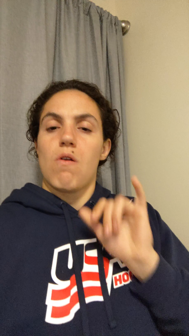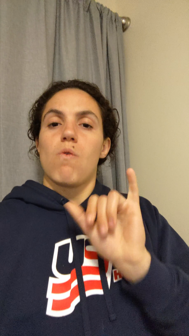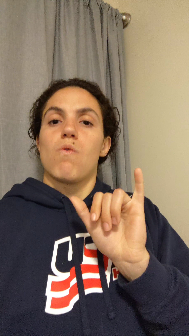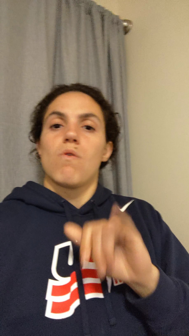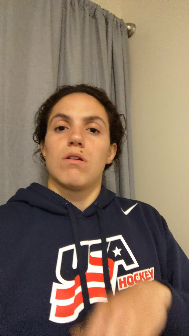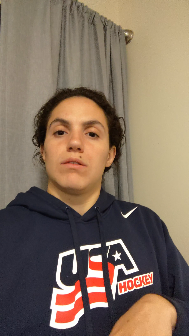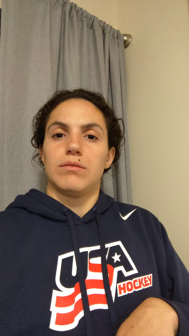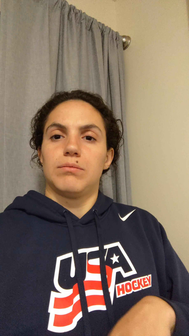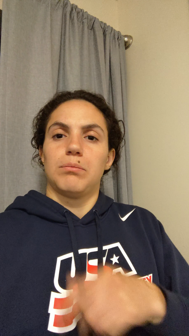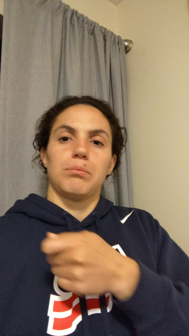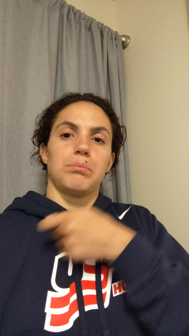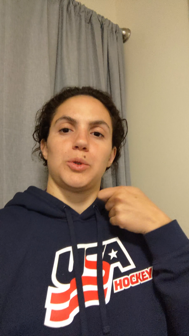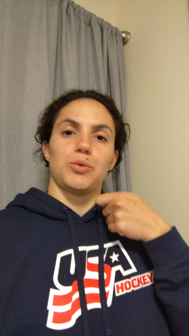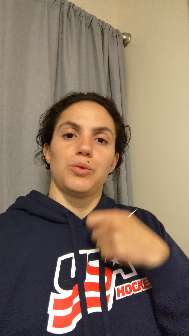pull